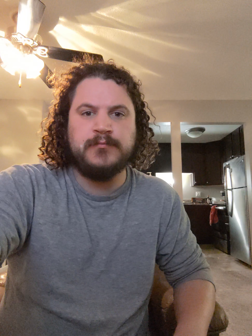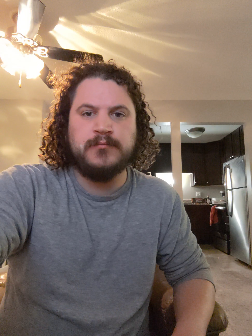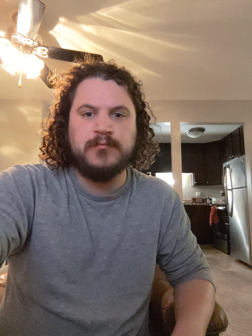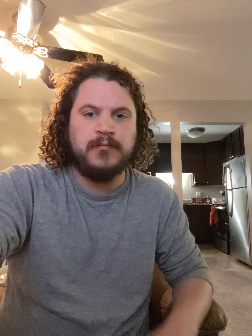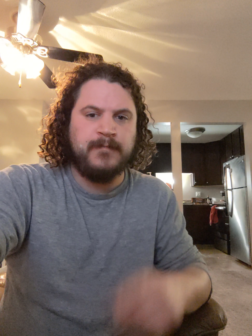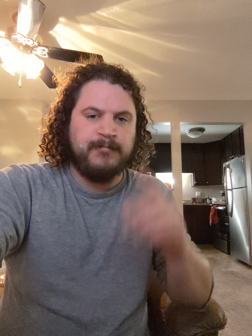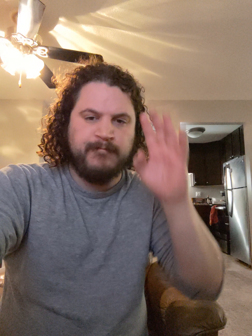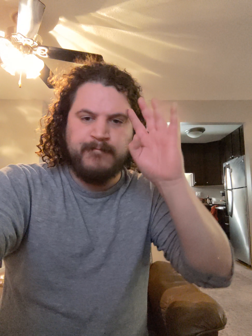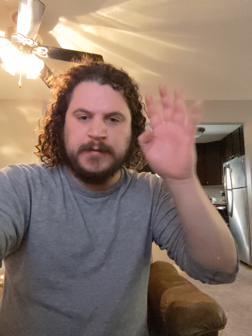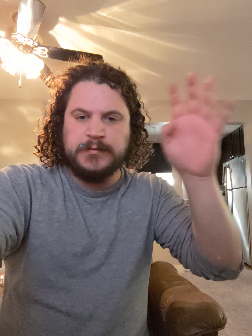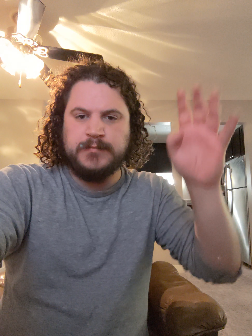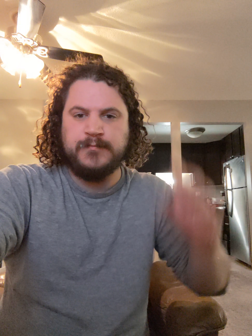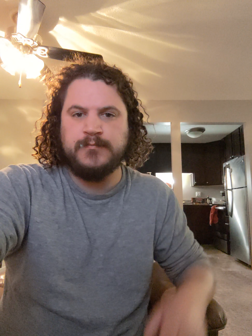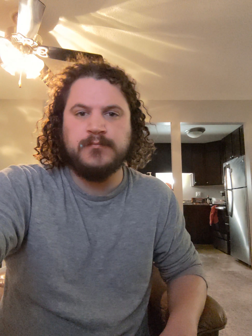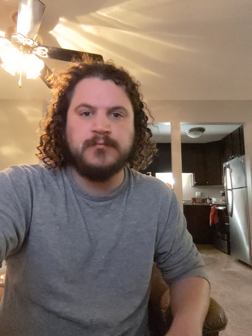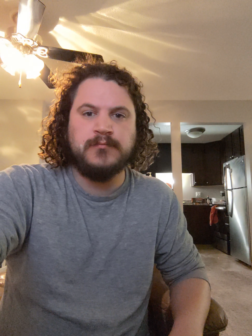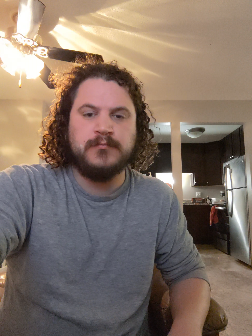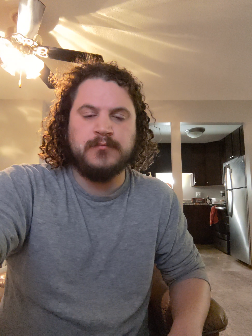pretend